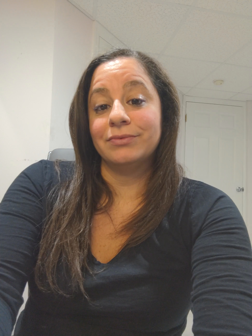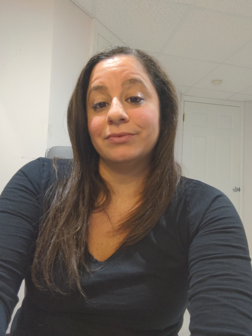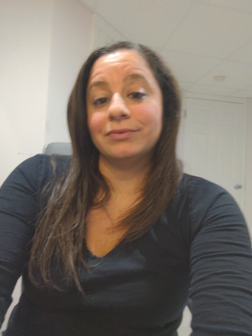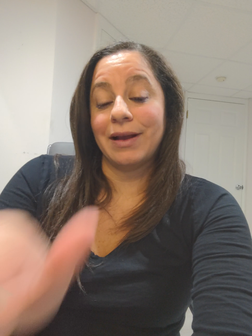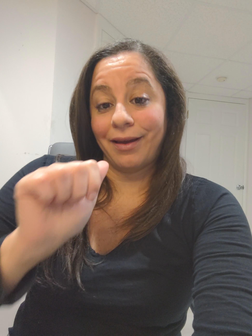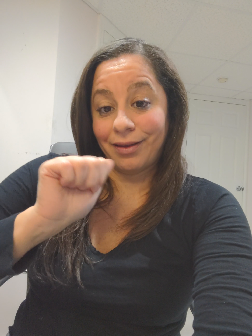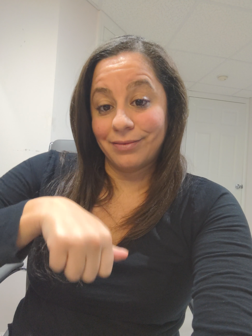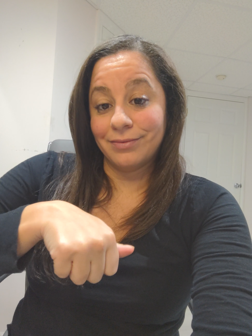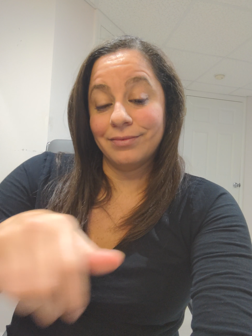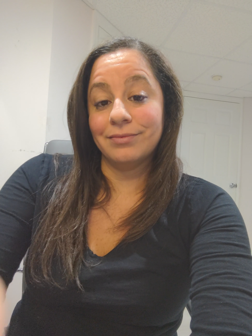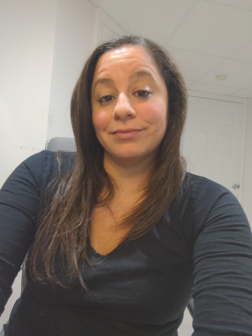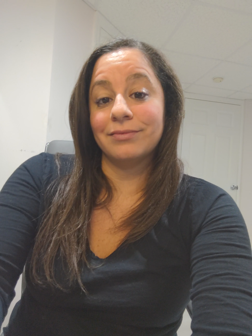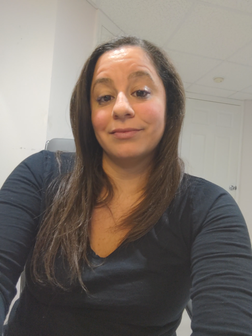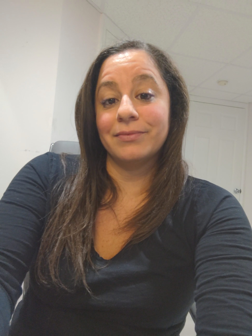can